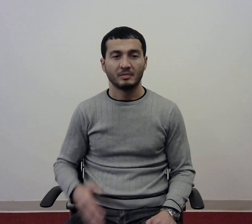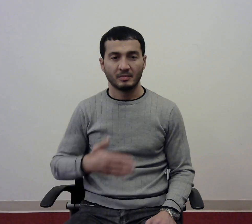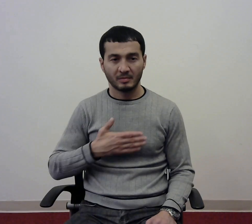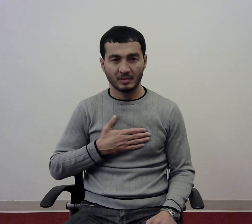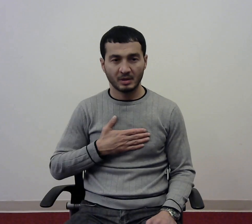mən